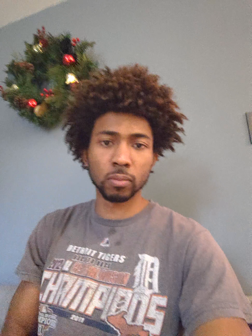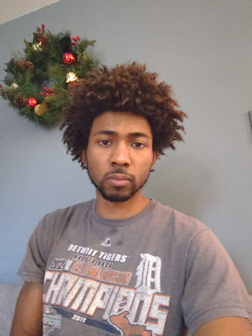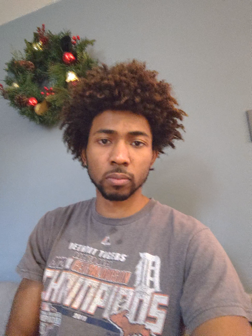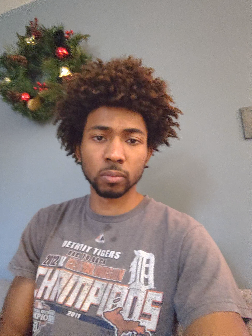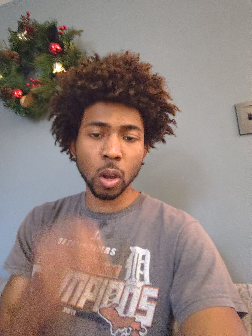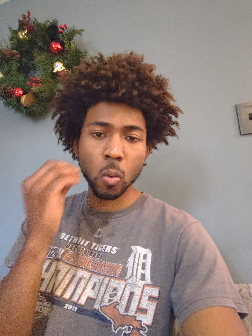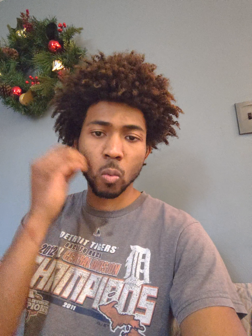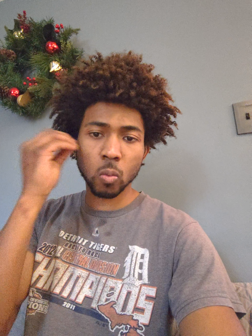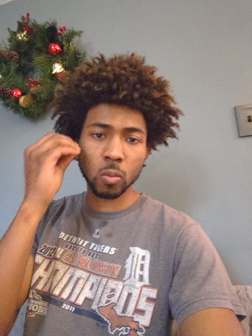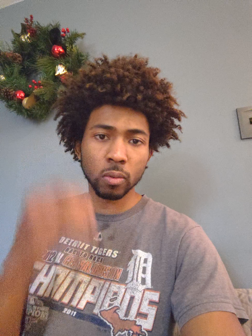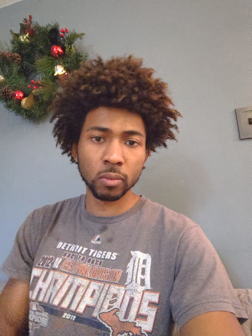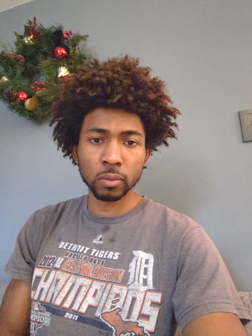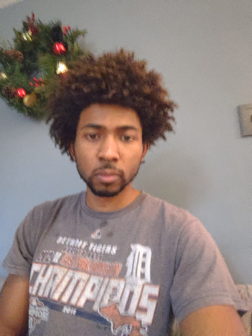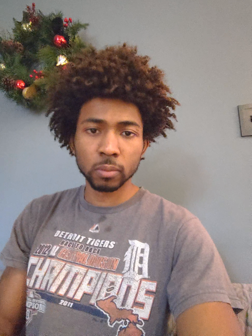home